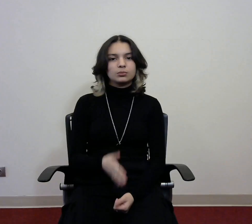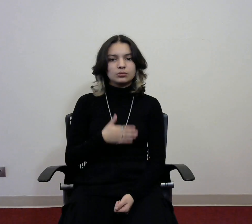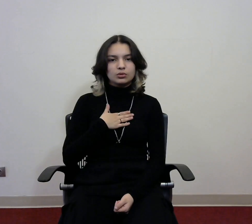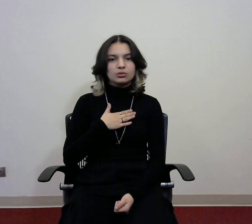mən